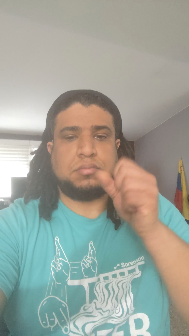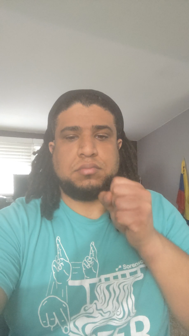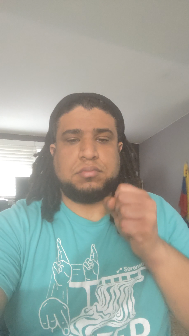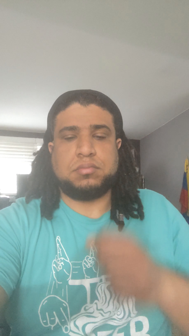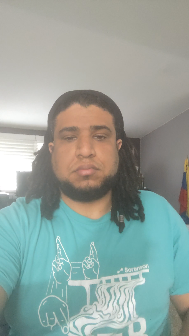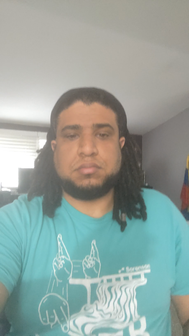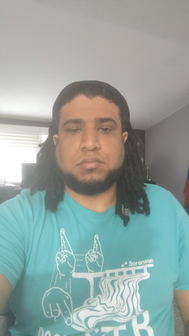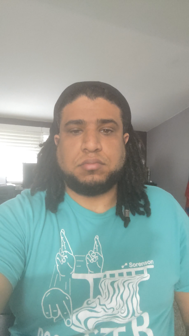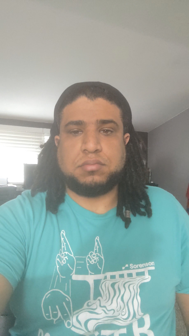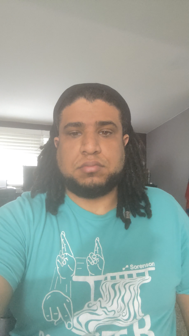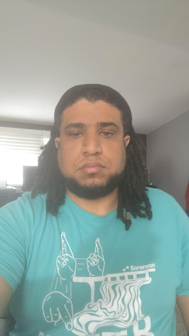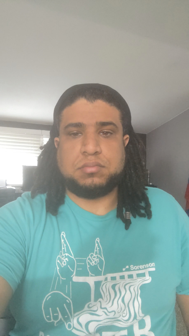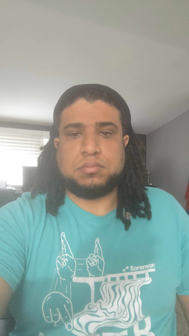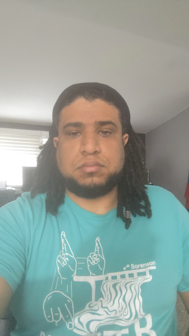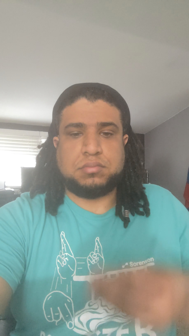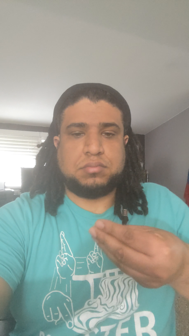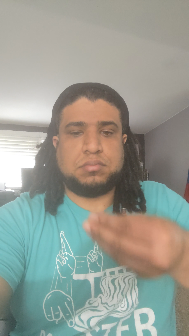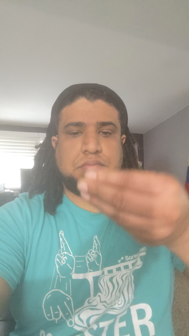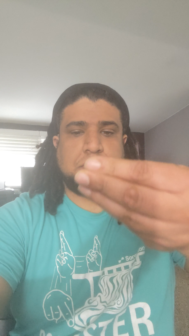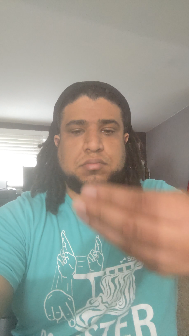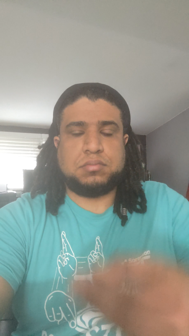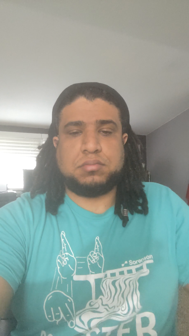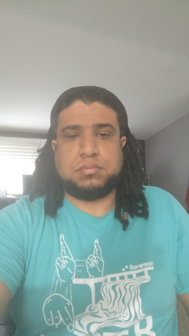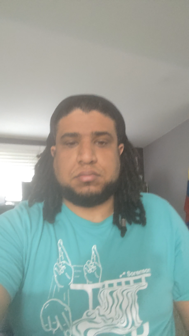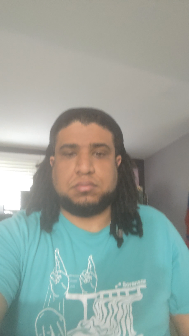buy